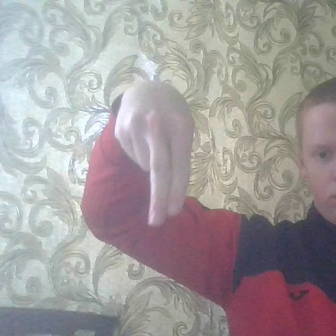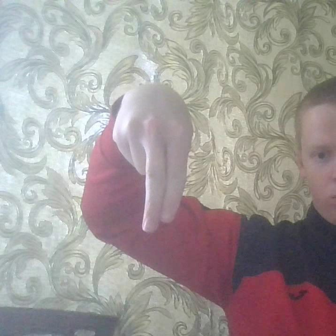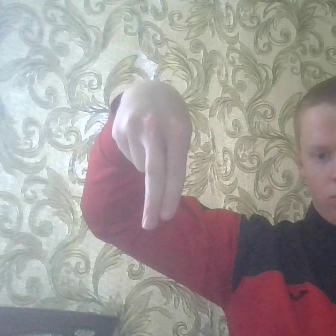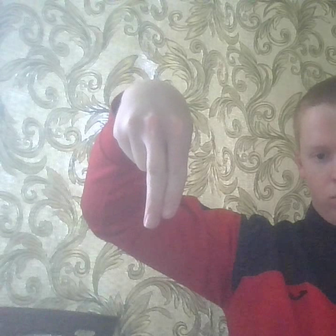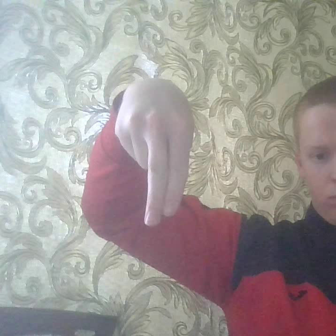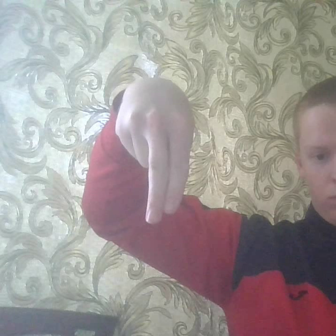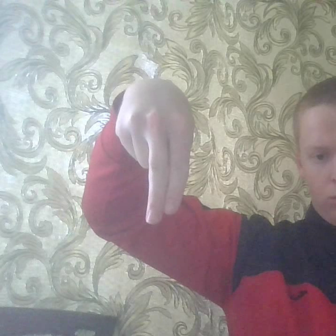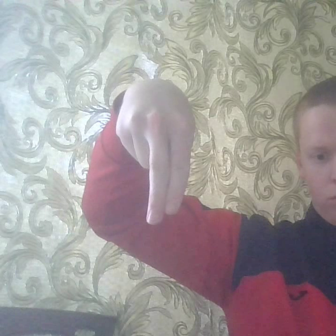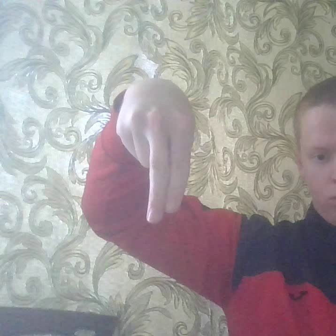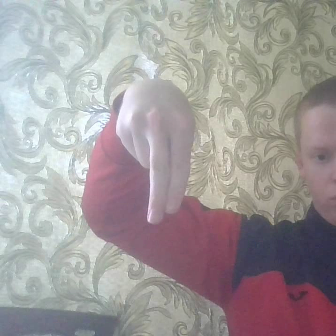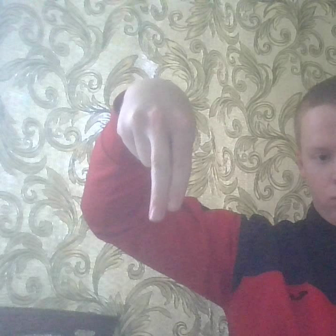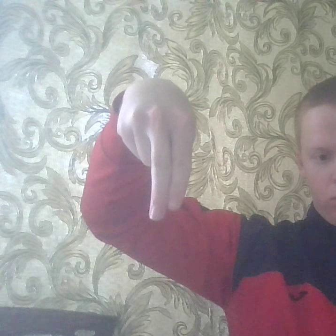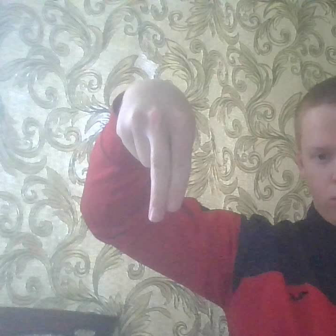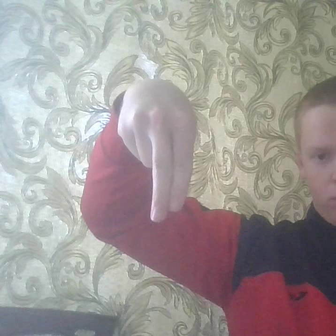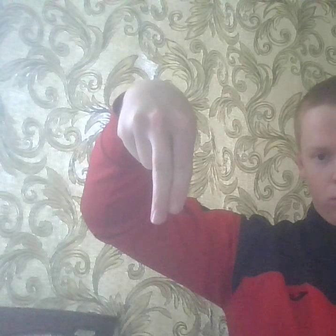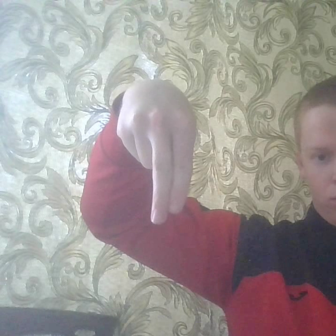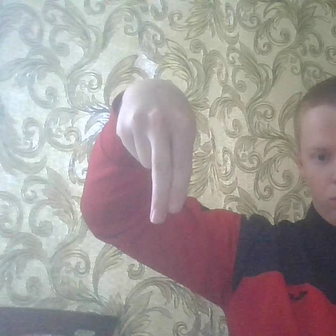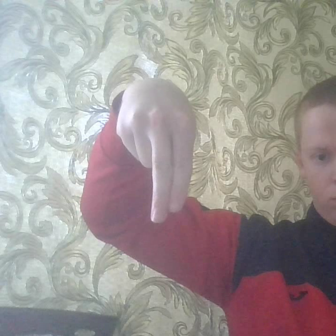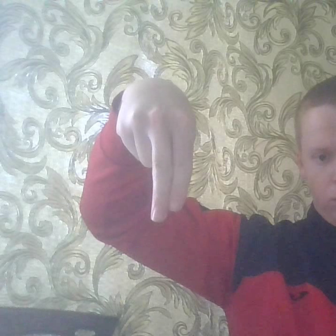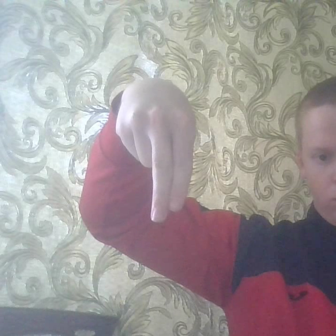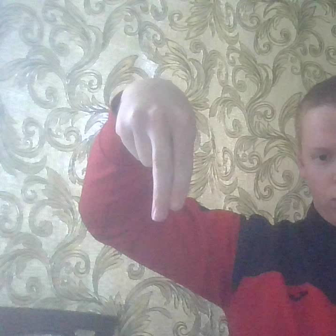П